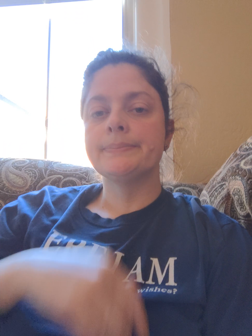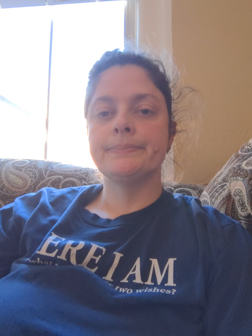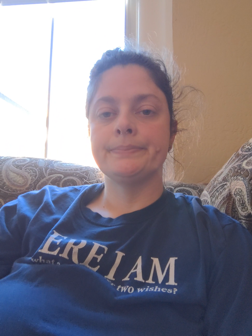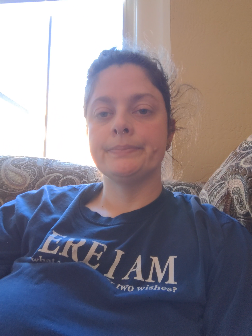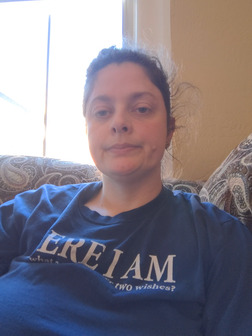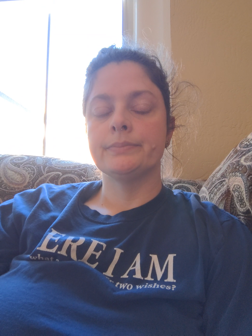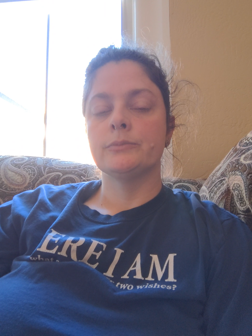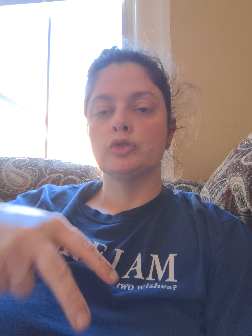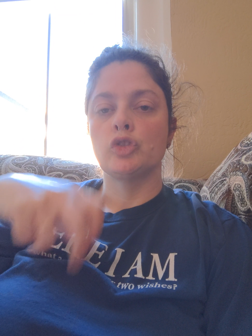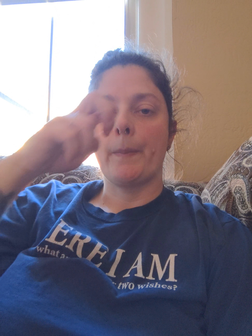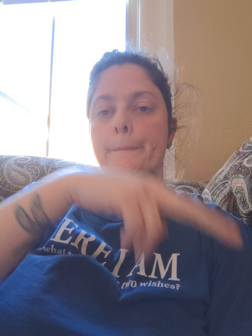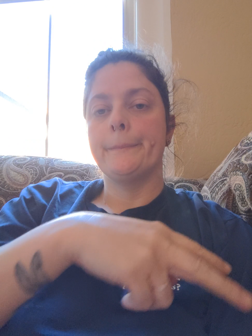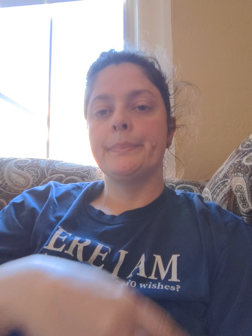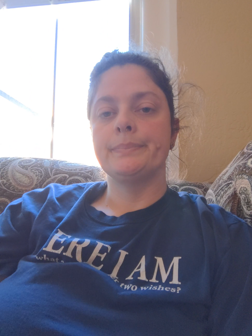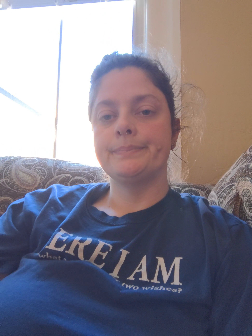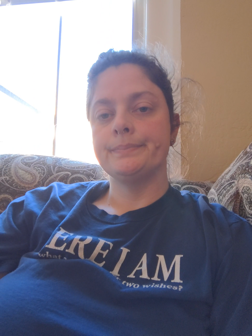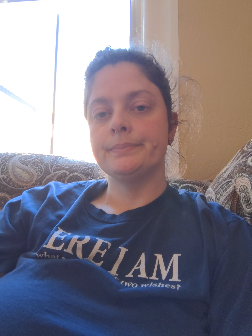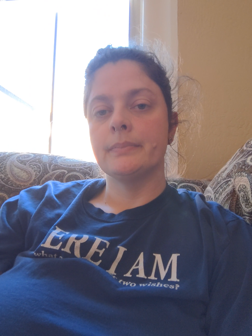jump